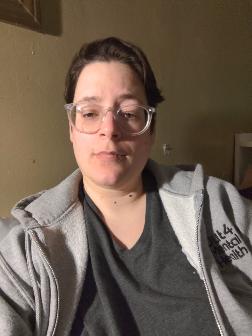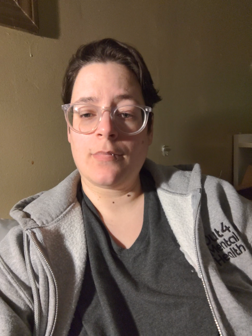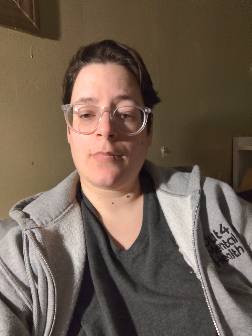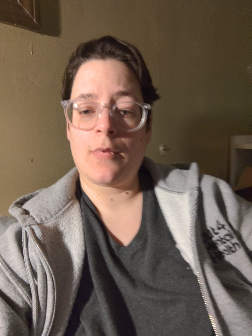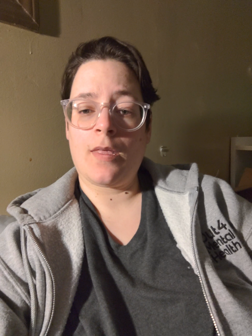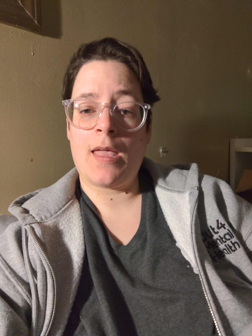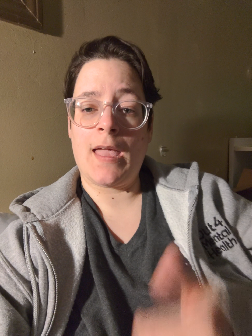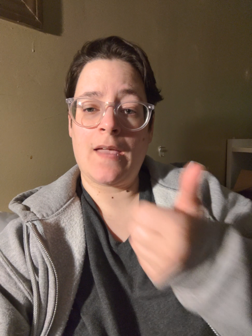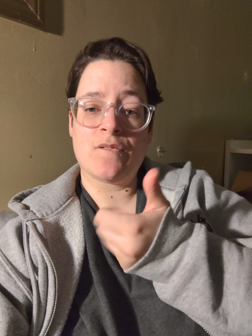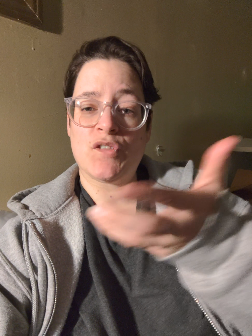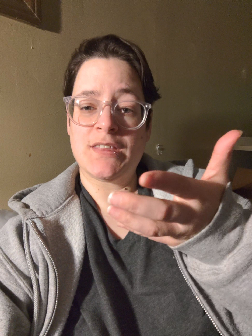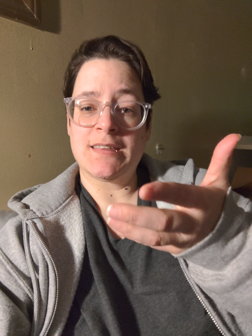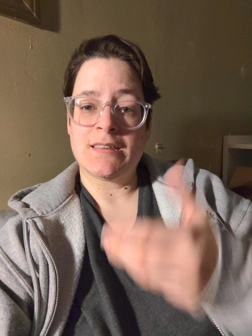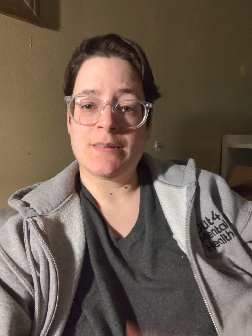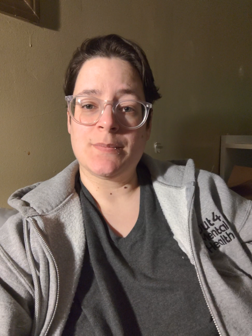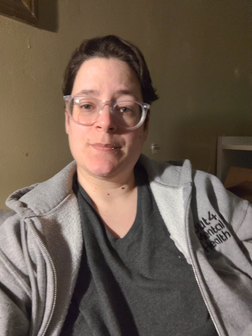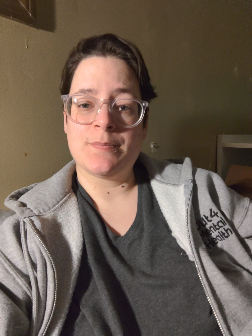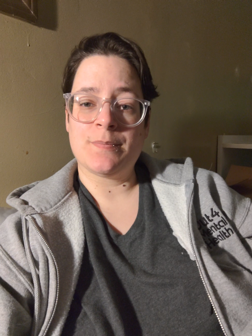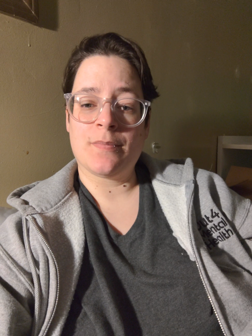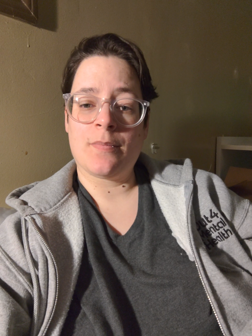every